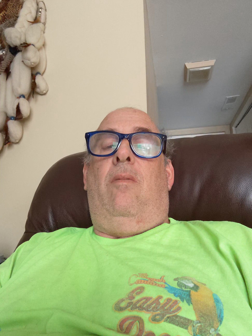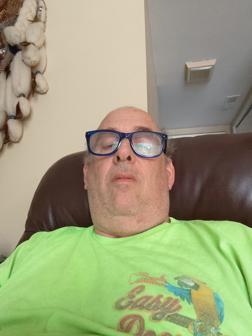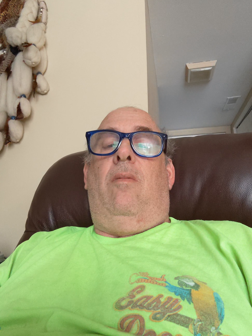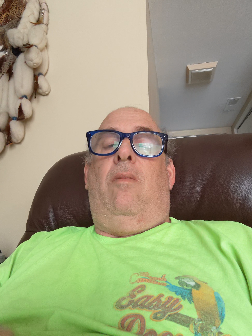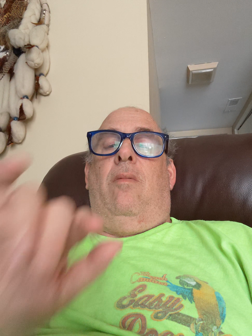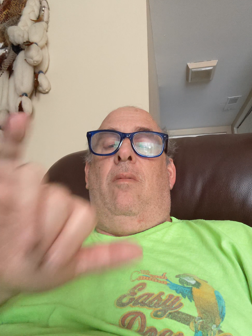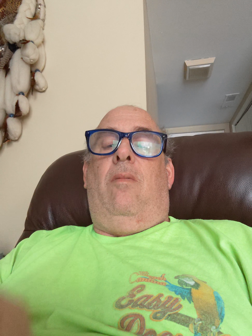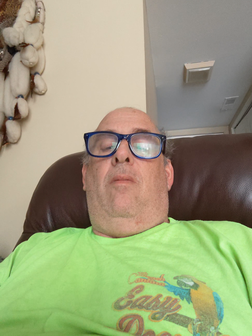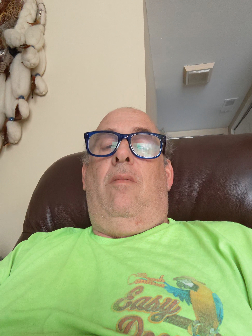that